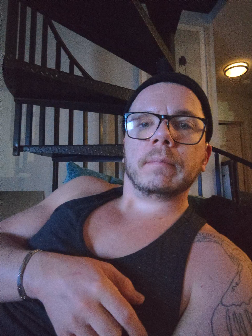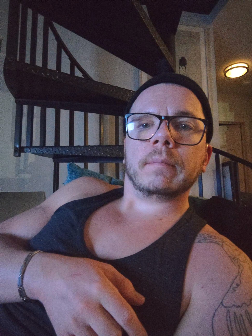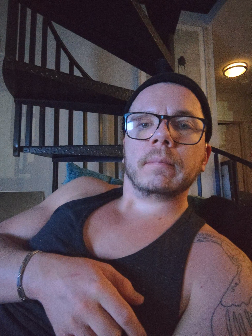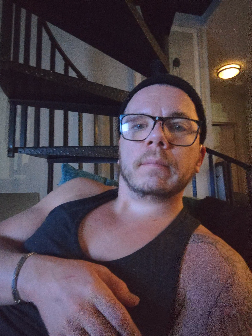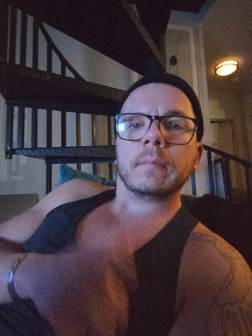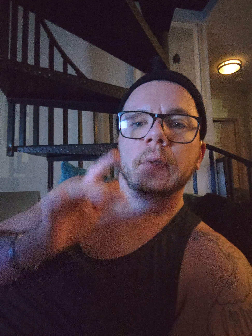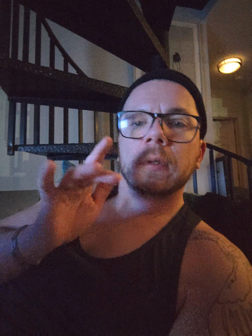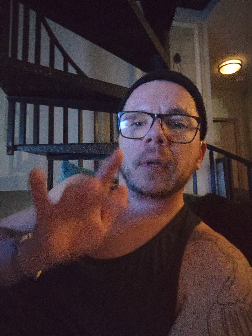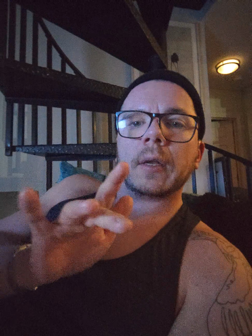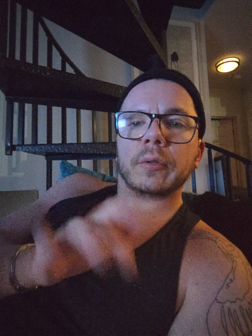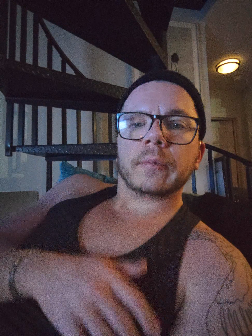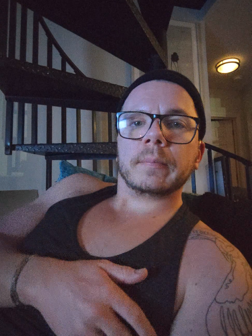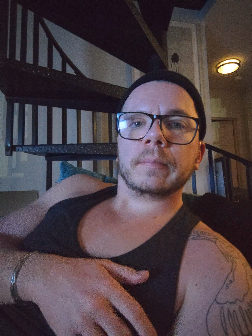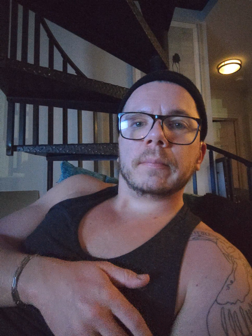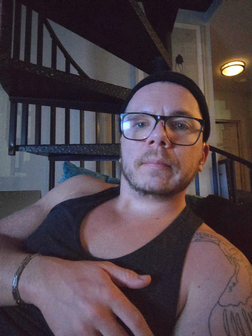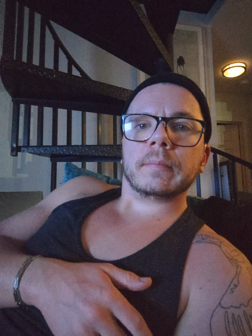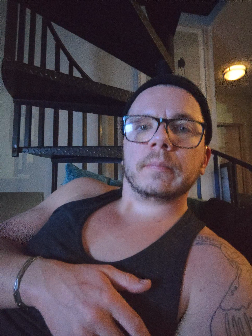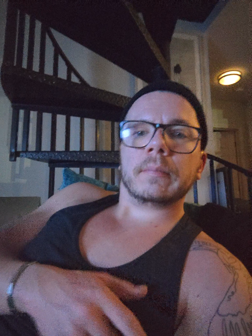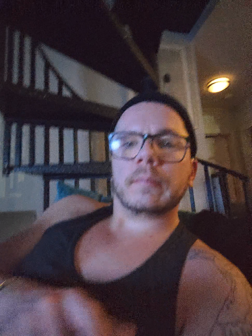touch